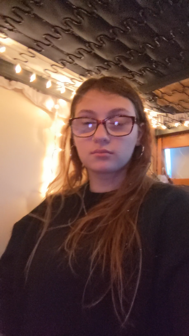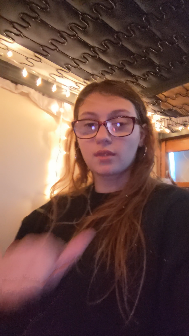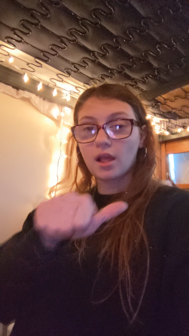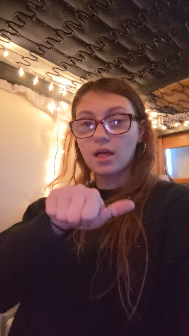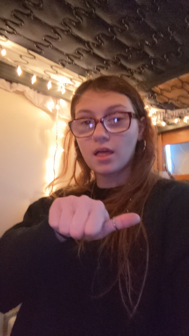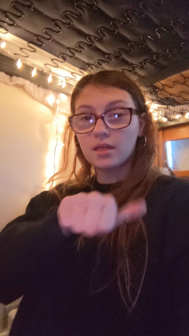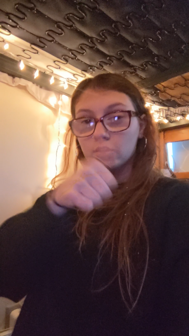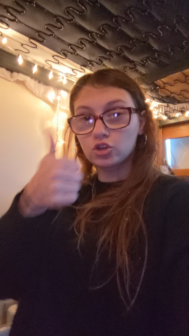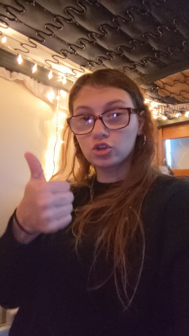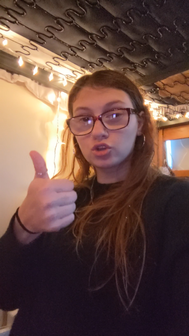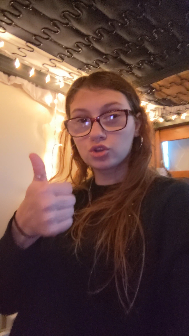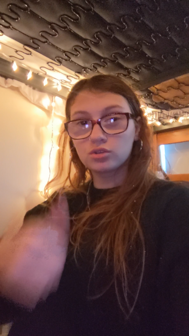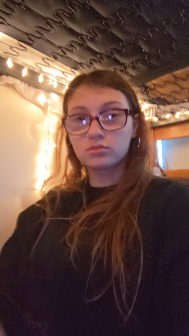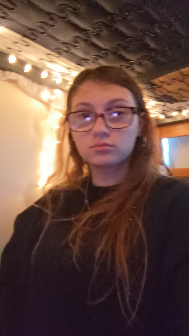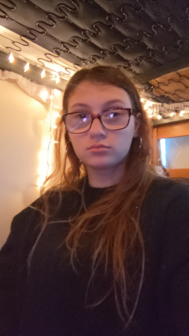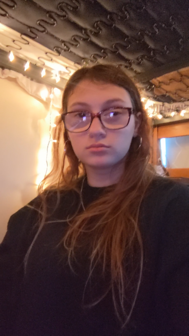other